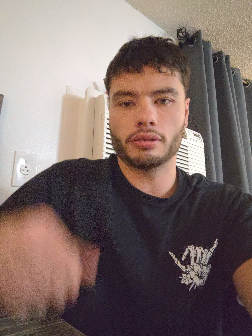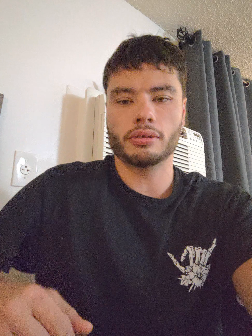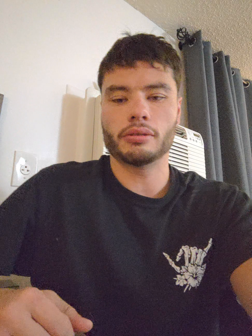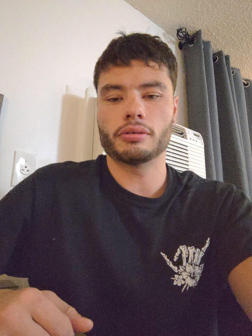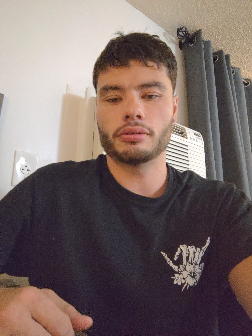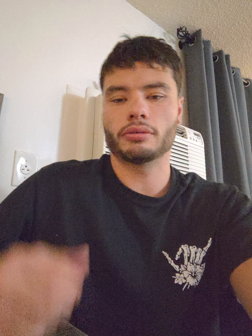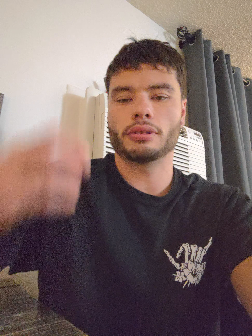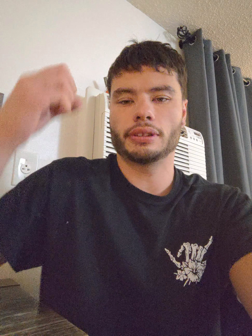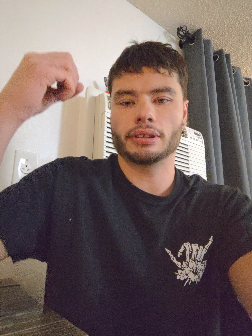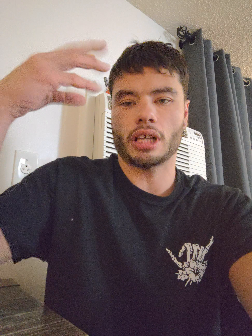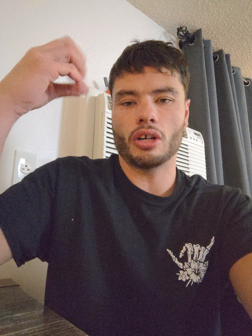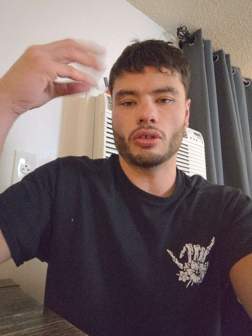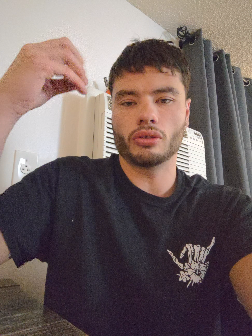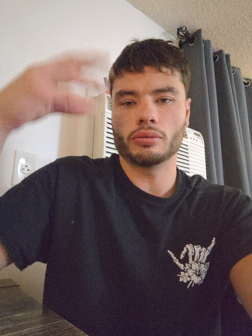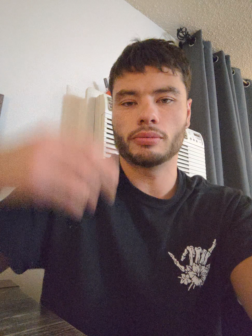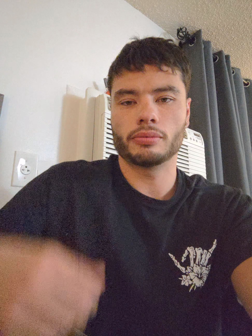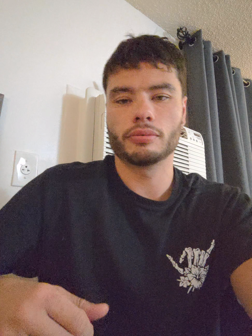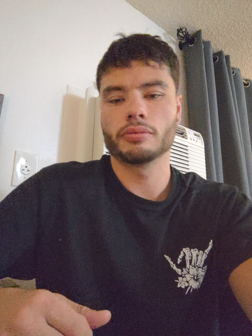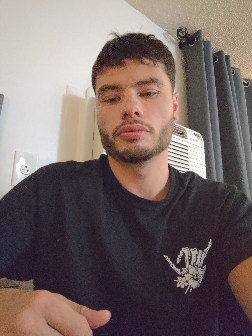shower